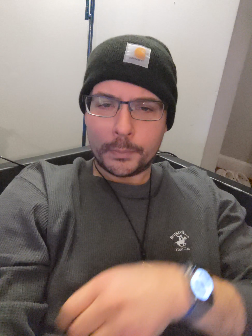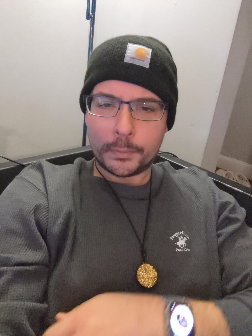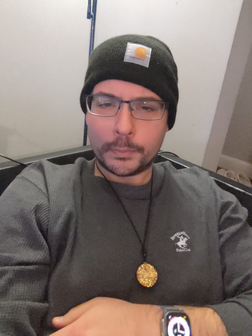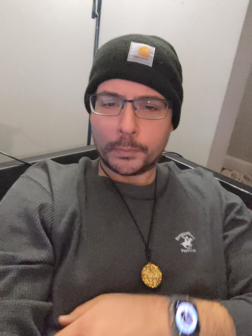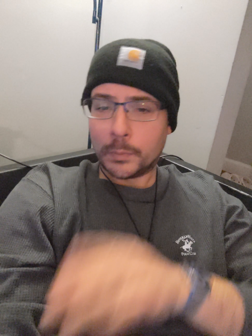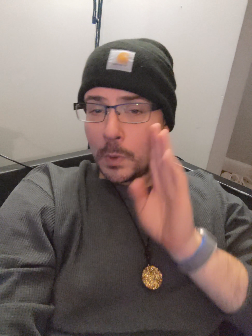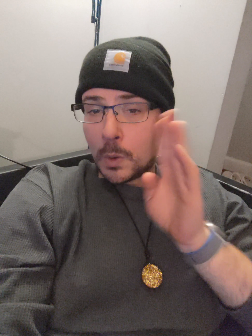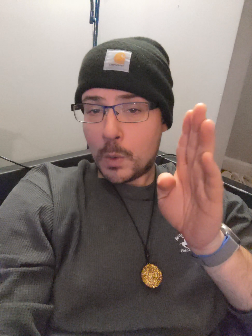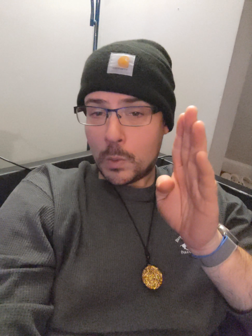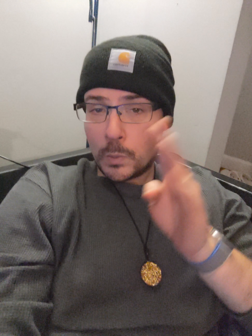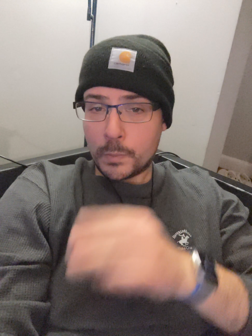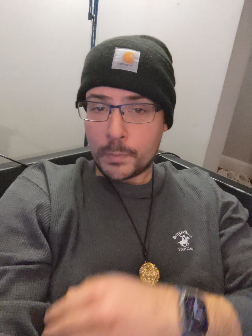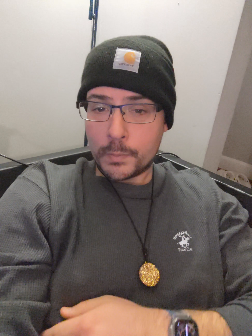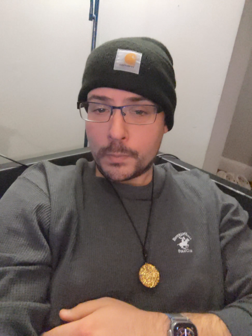hello